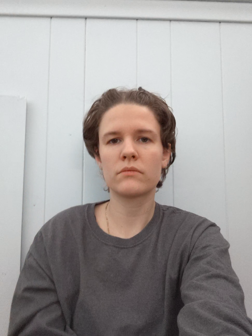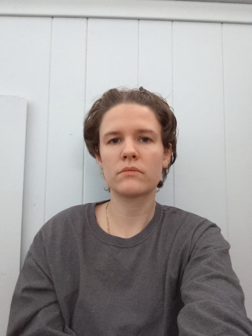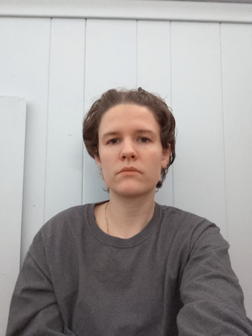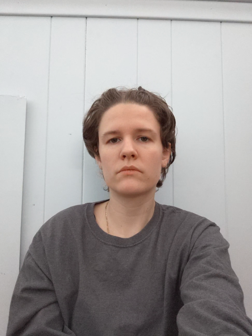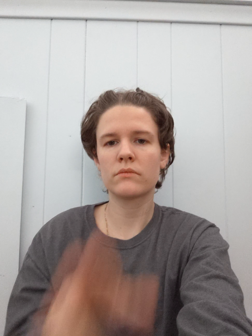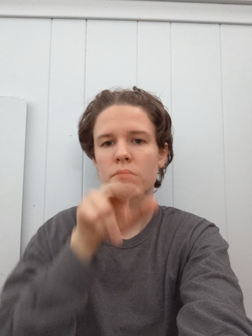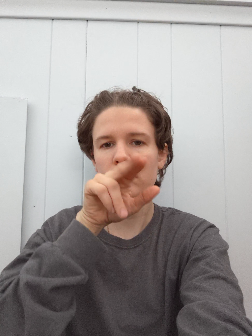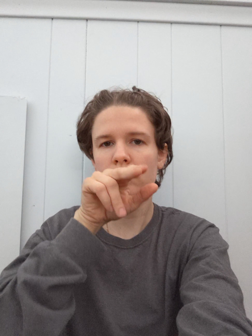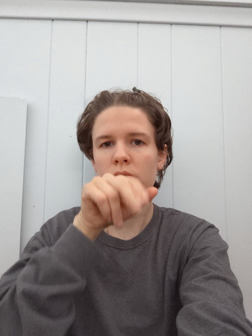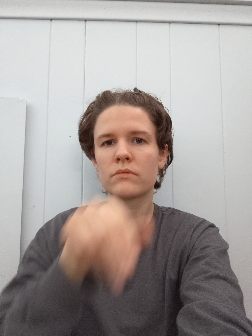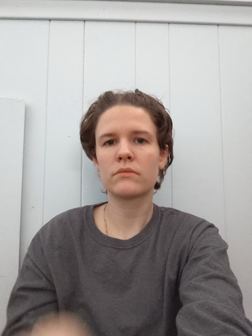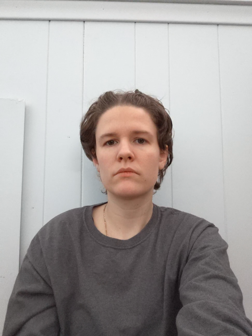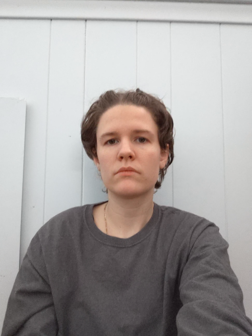tongue